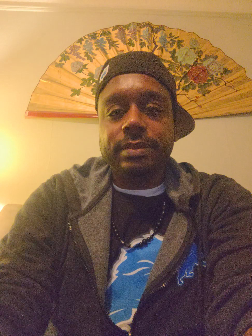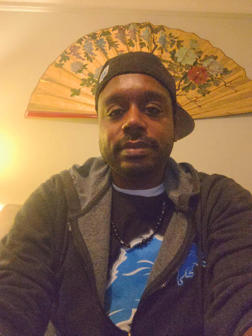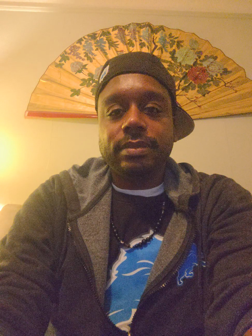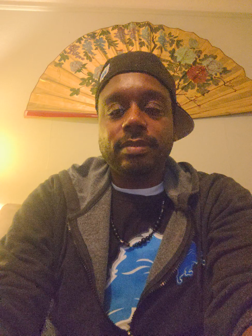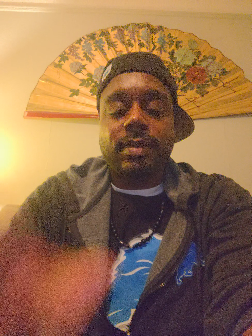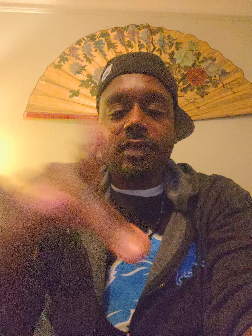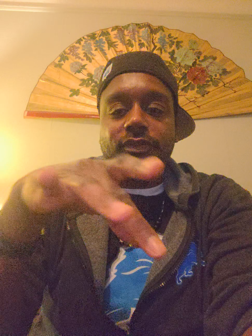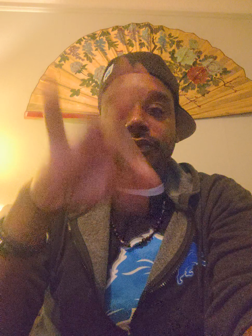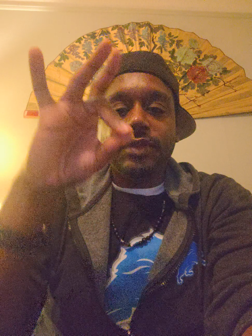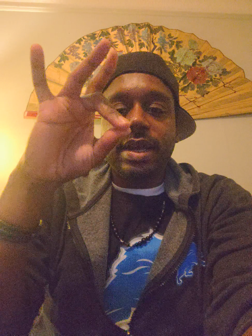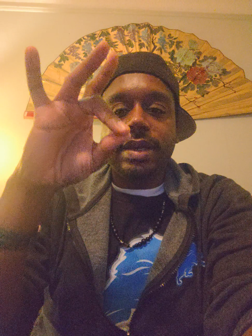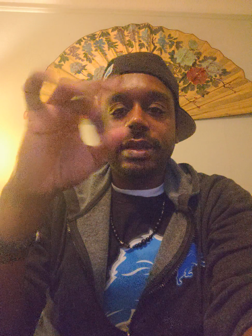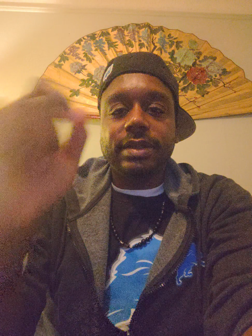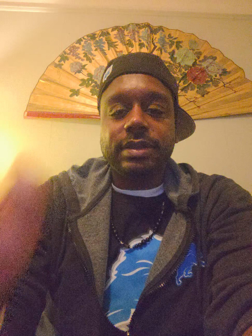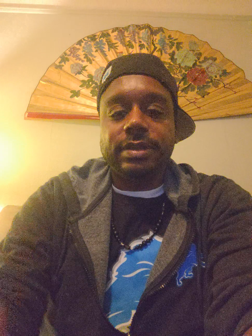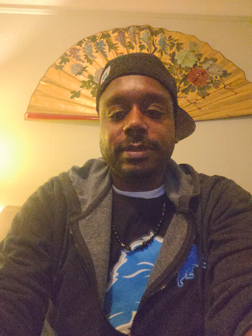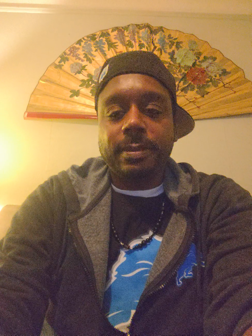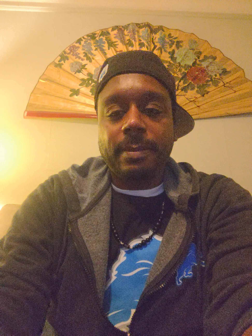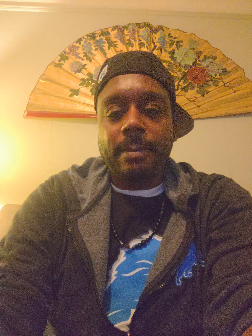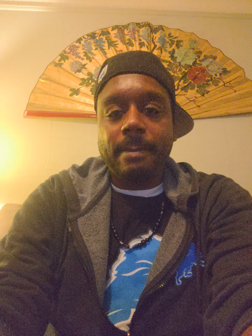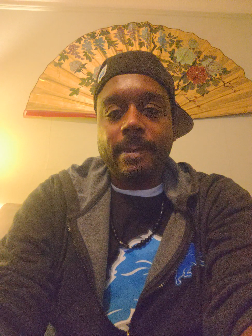find